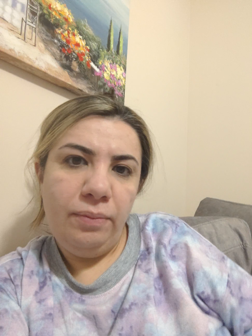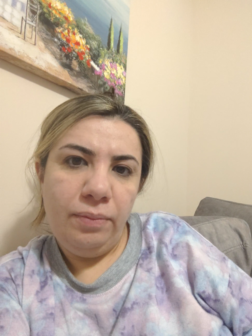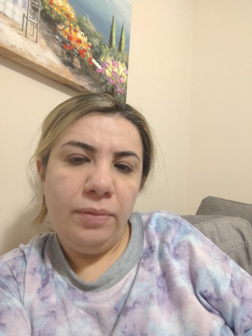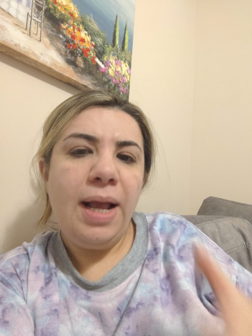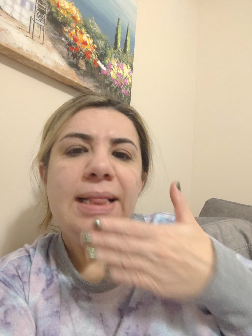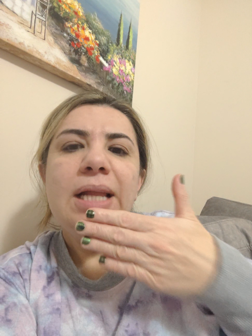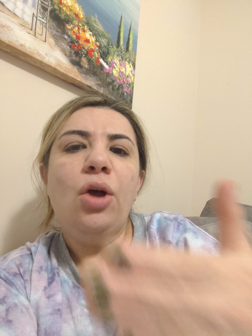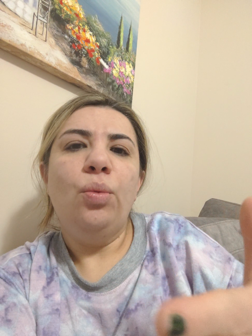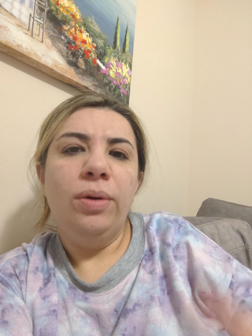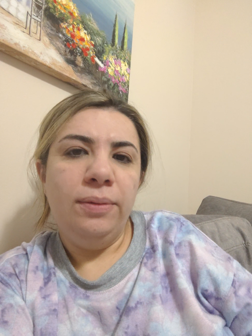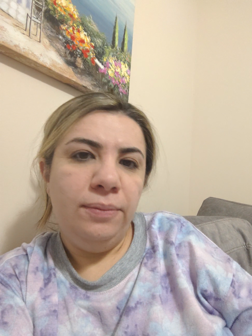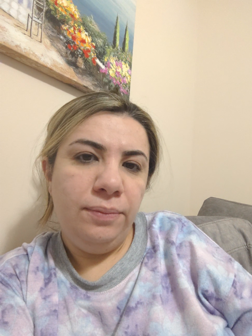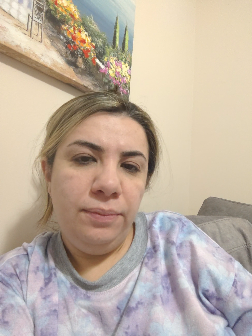thank you